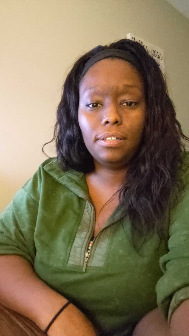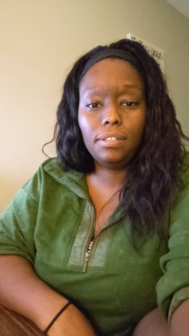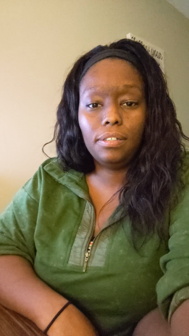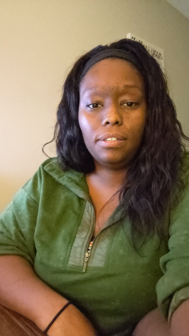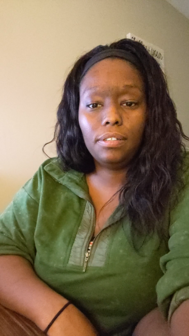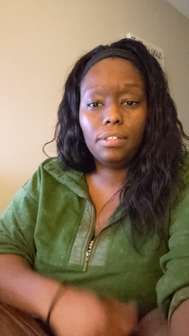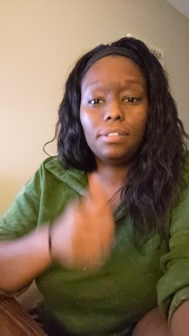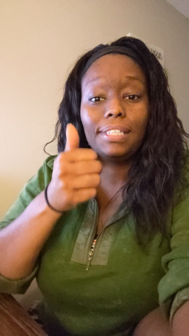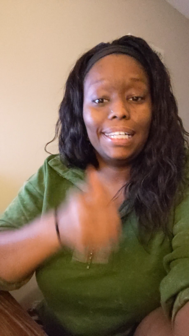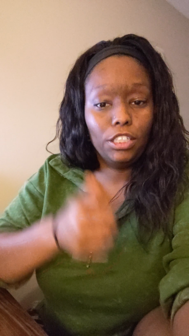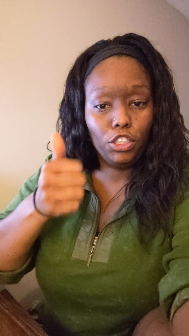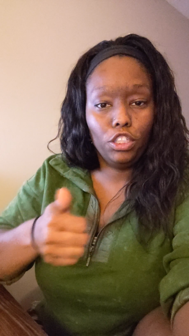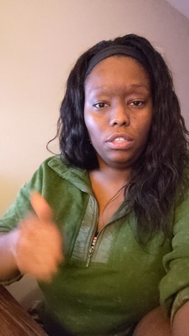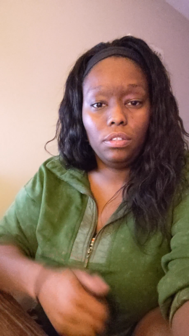each